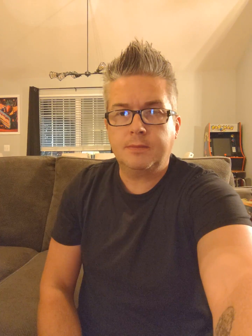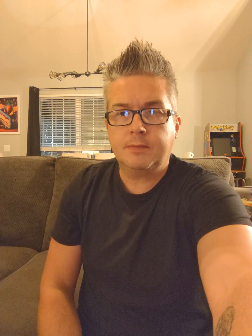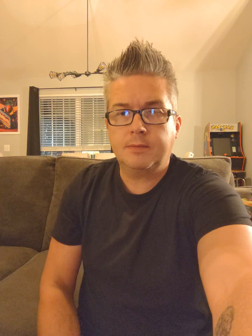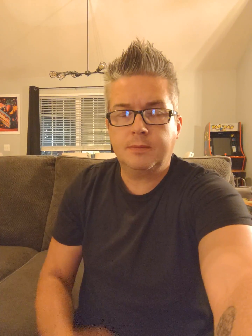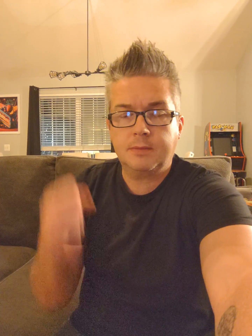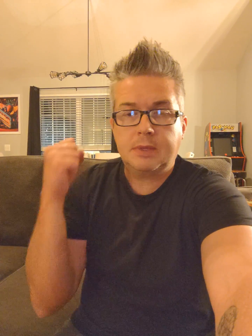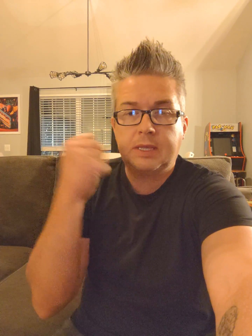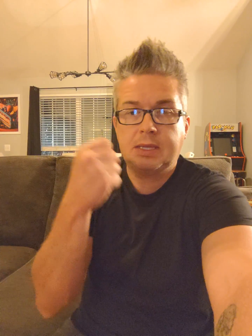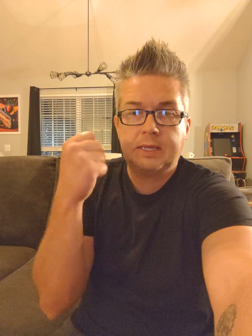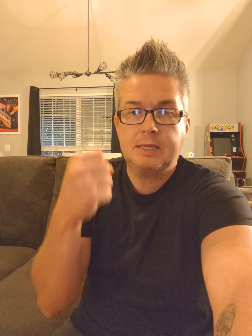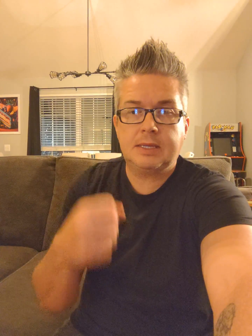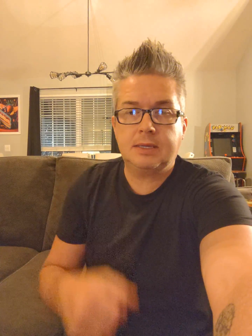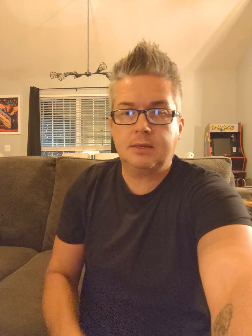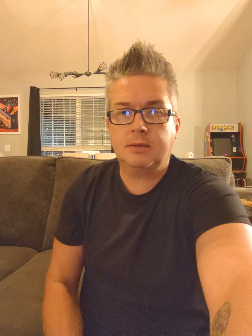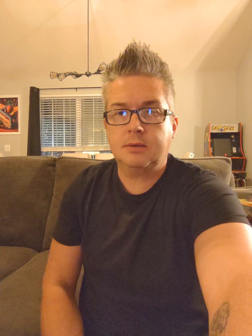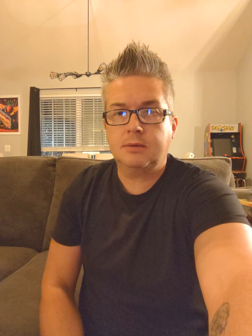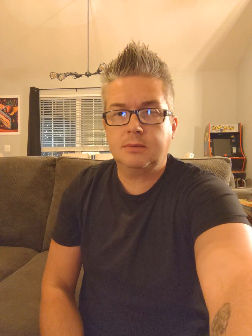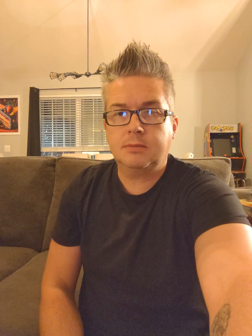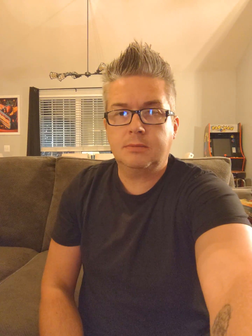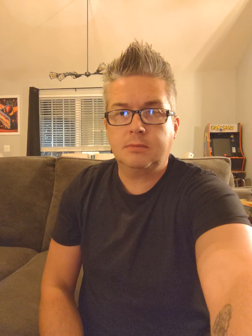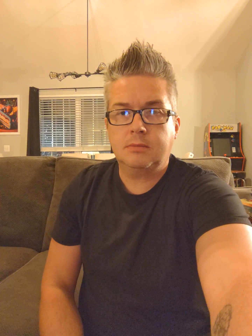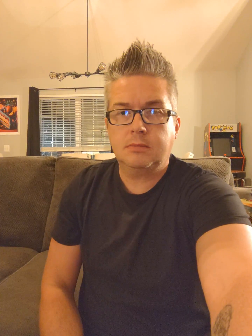hit